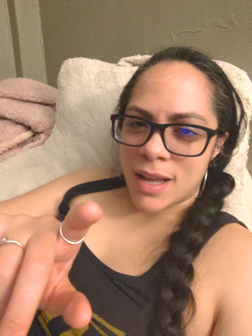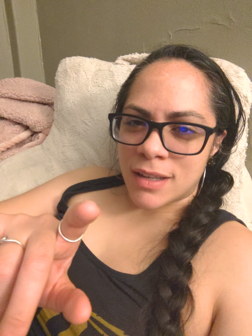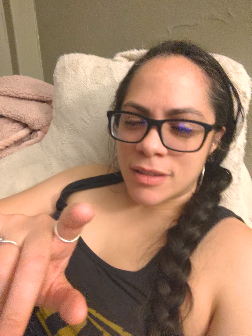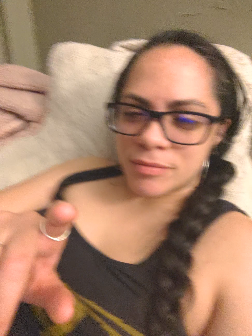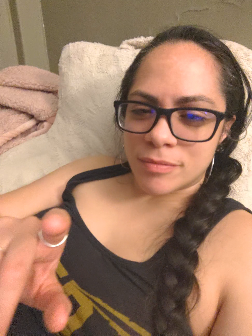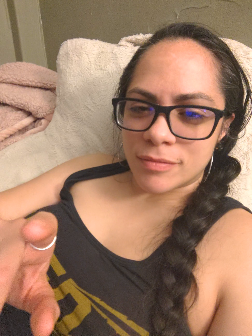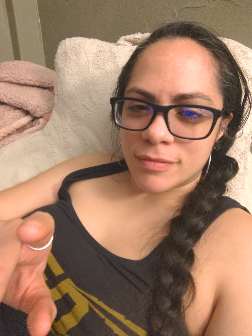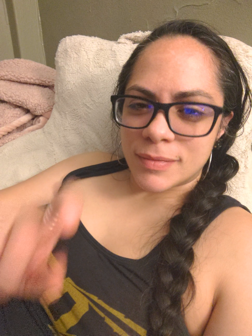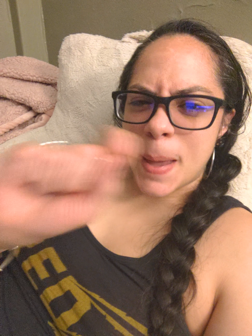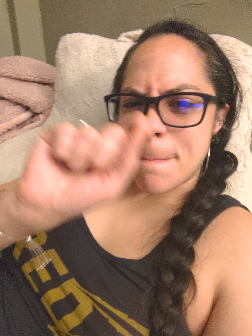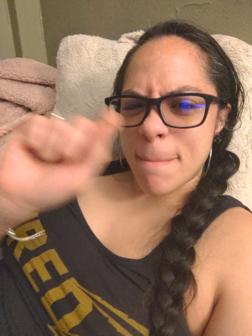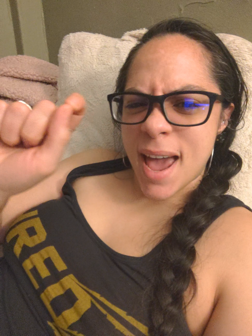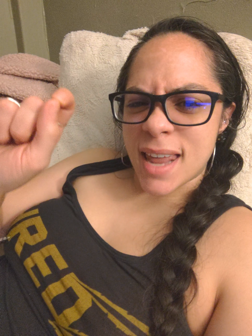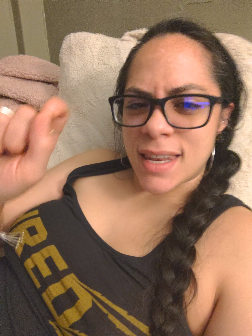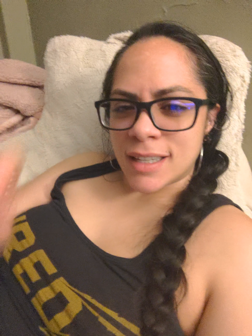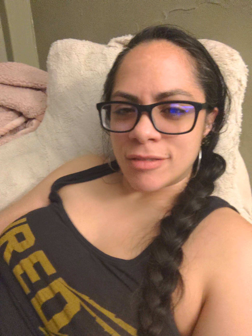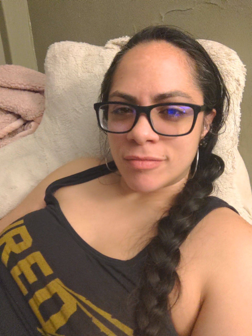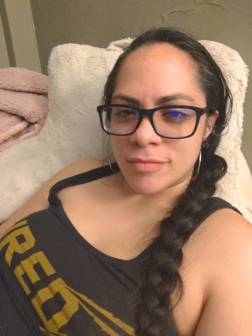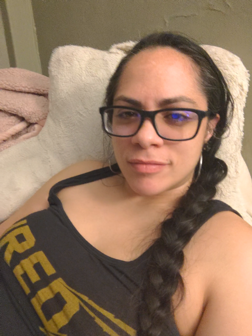pen